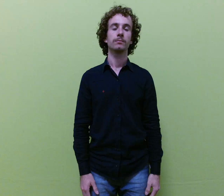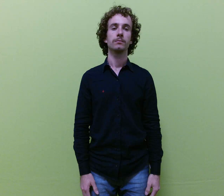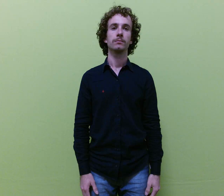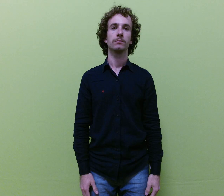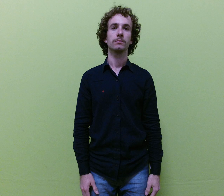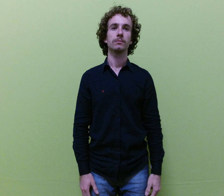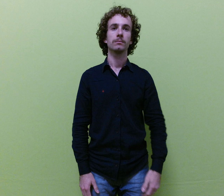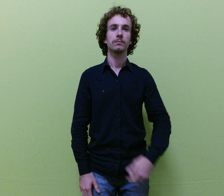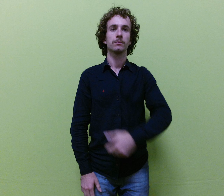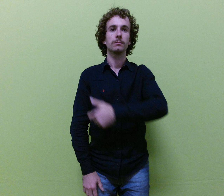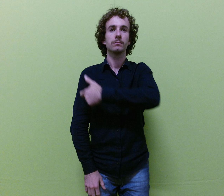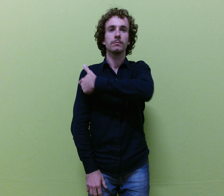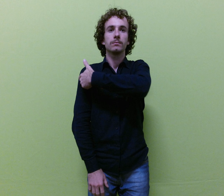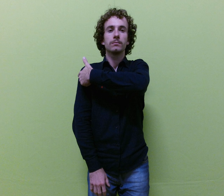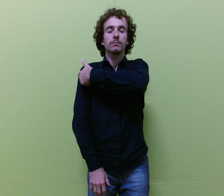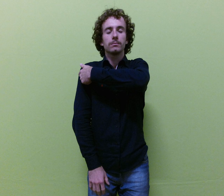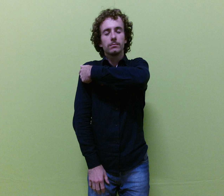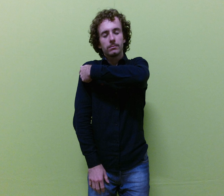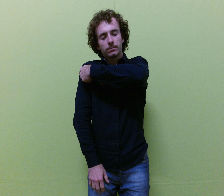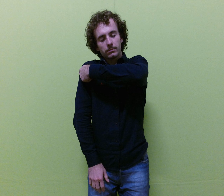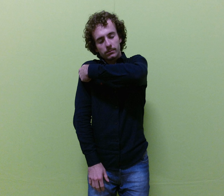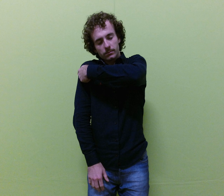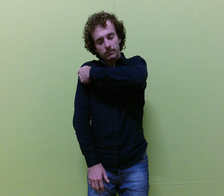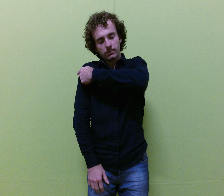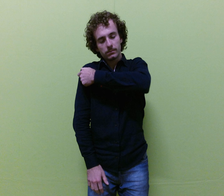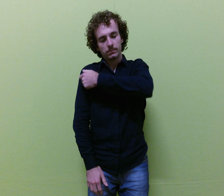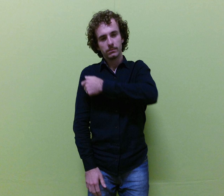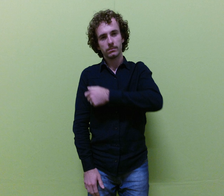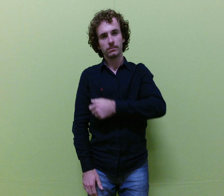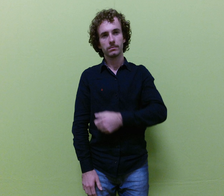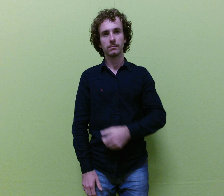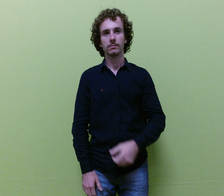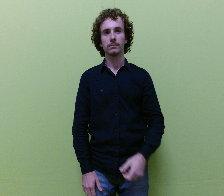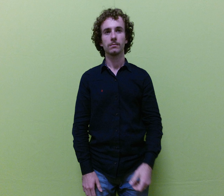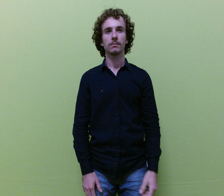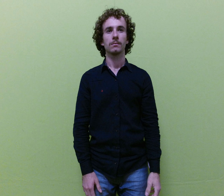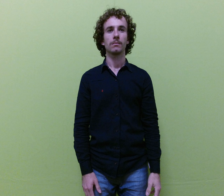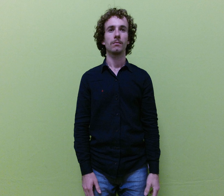vacina